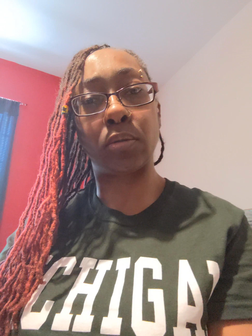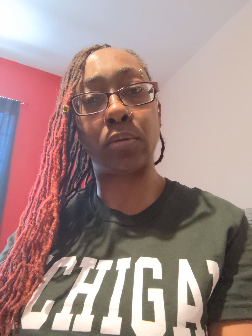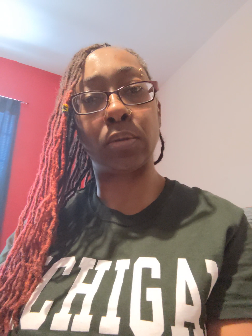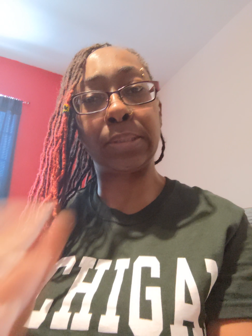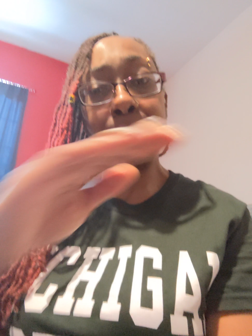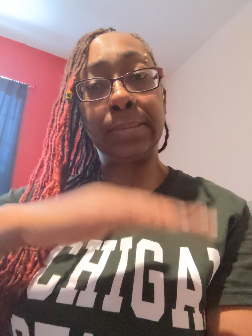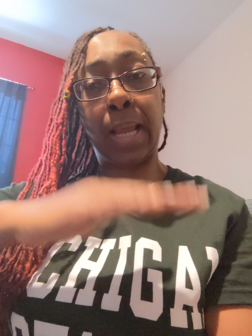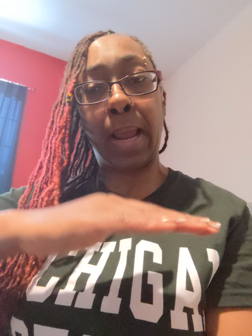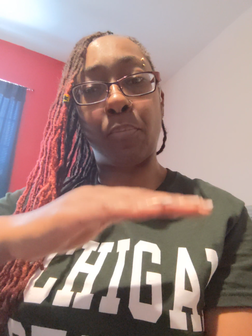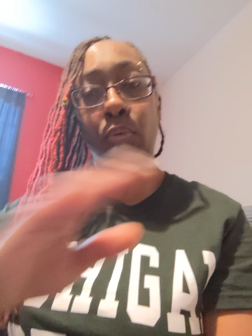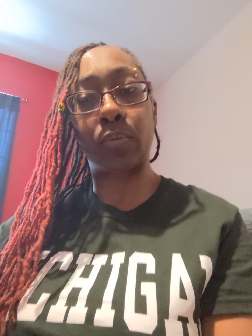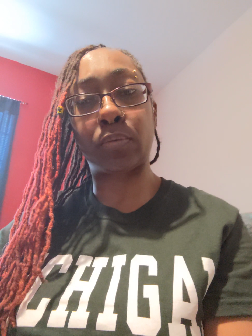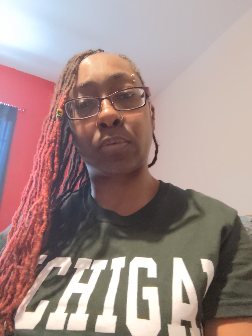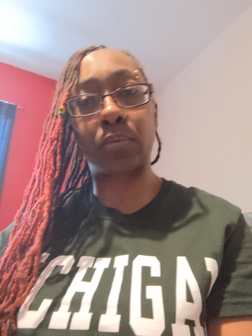table